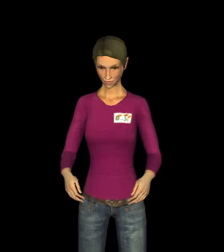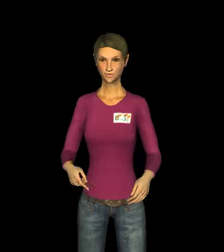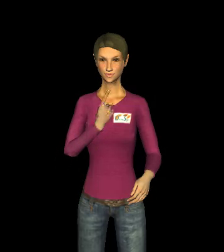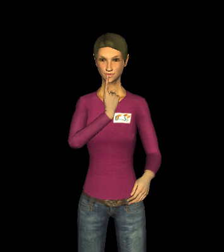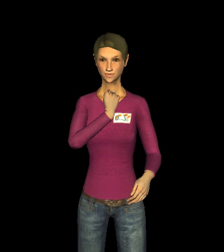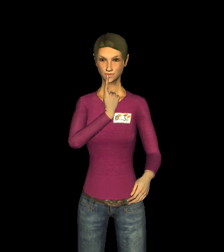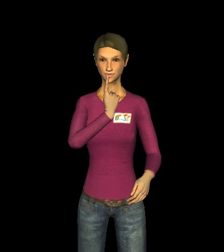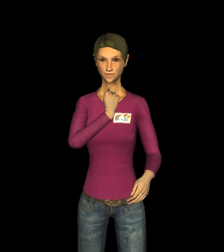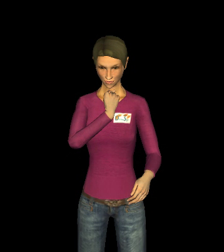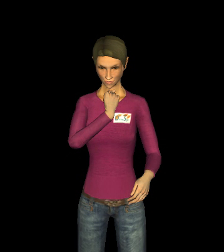أحمر